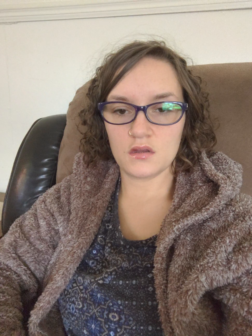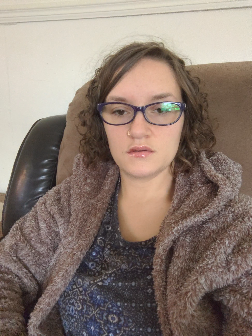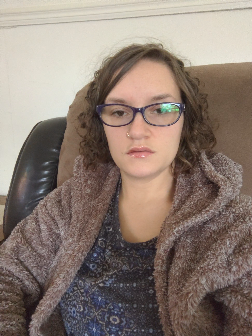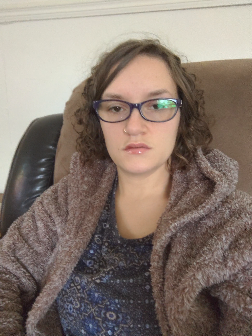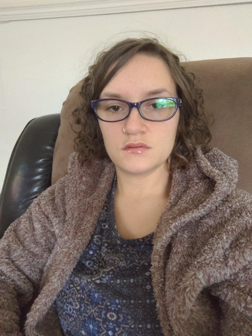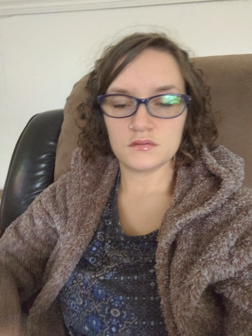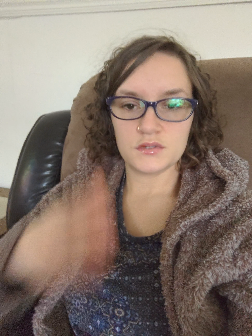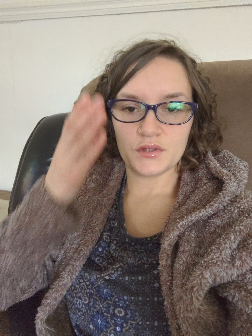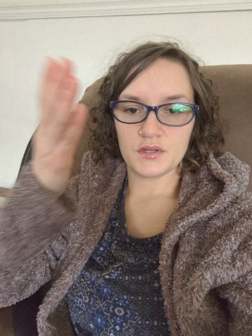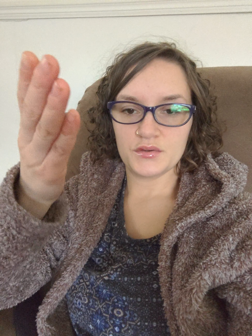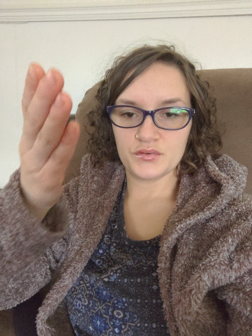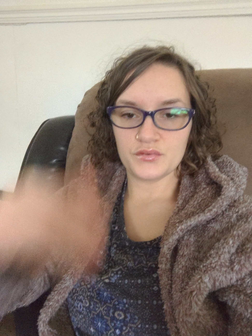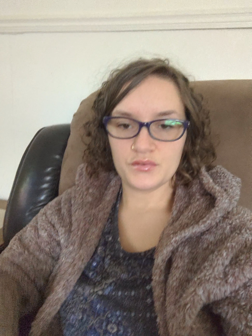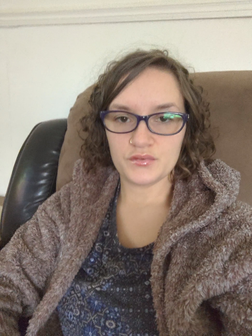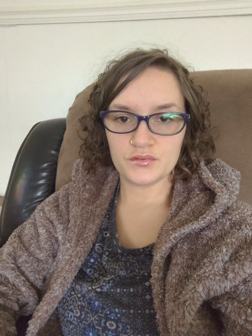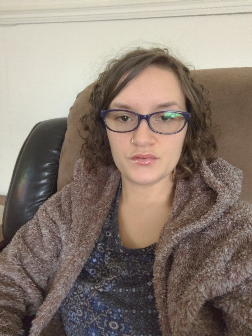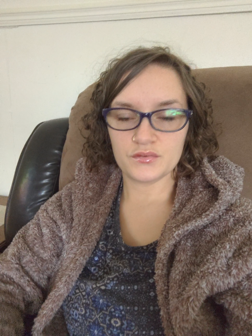there